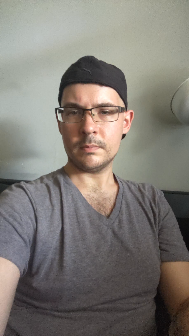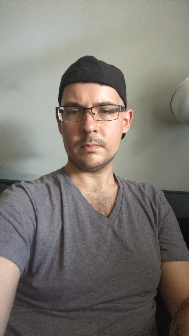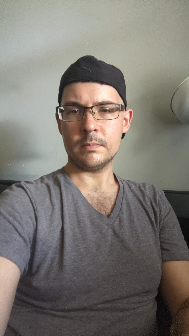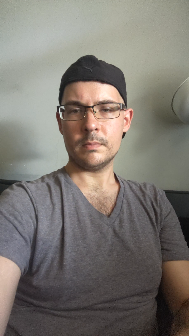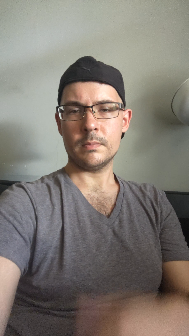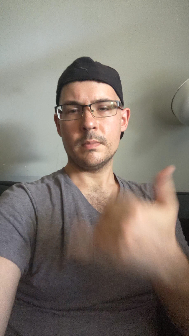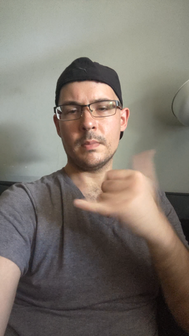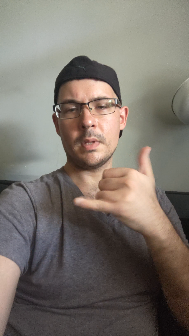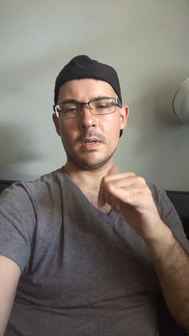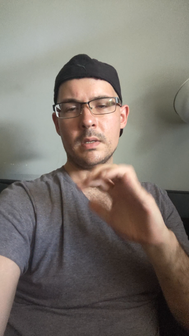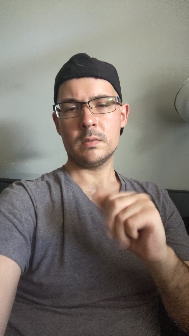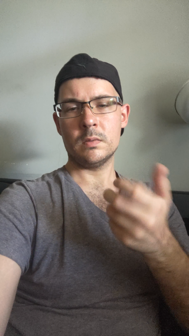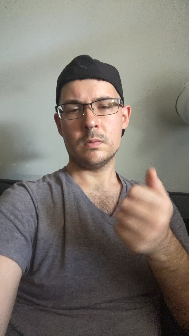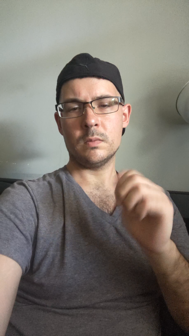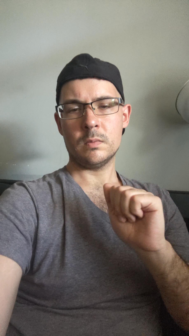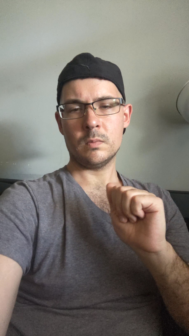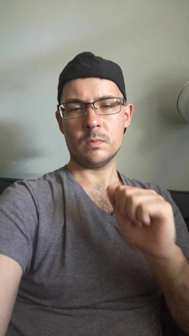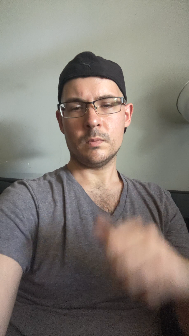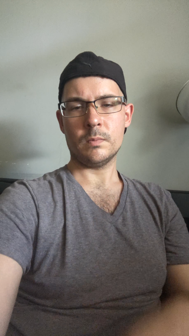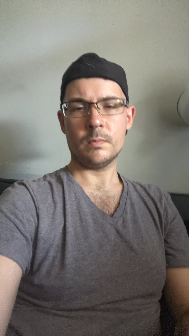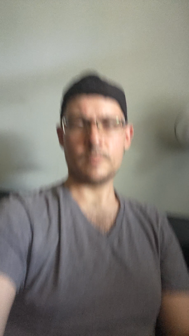play dough